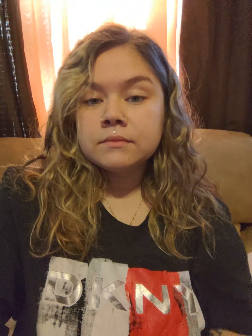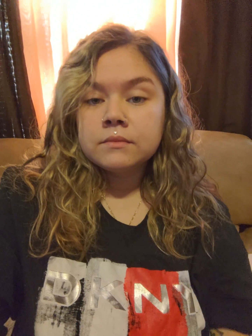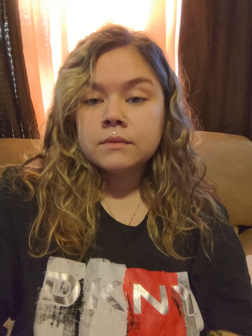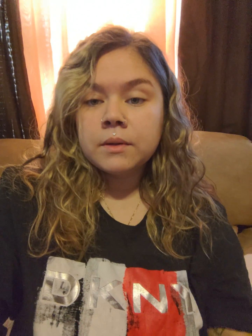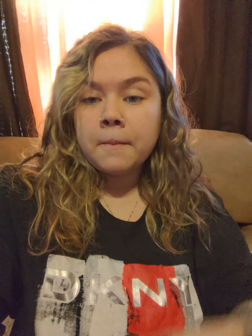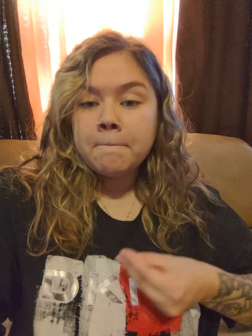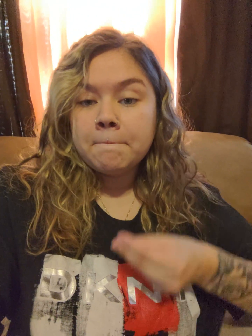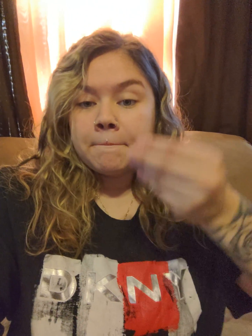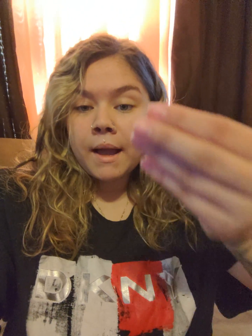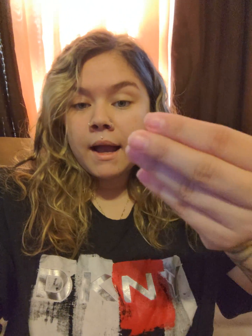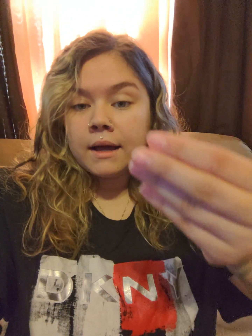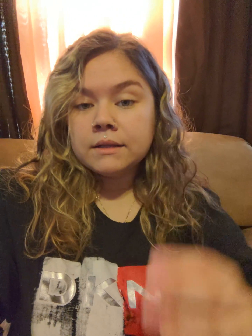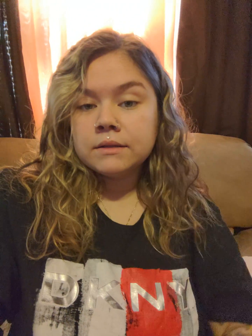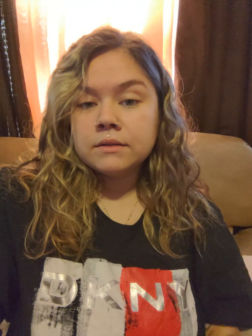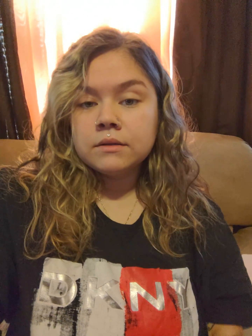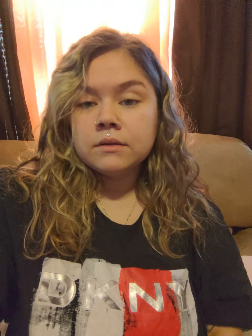buy